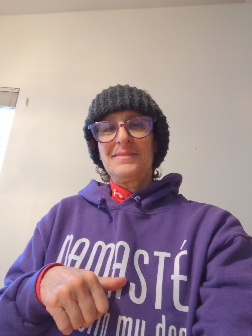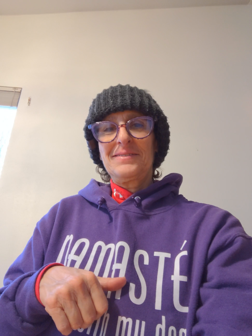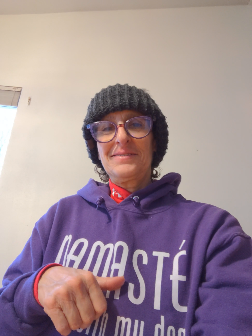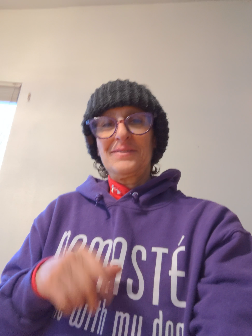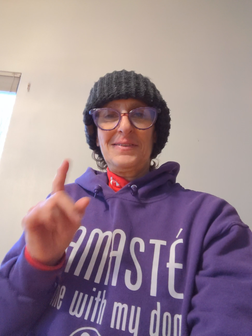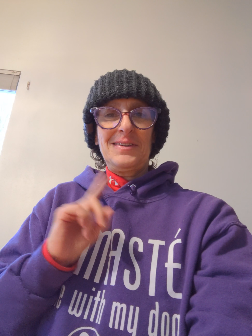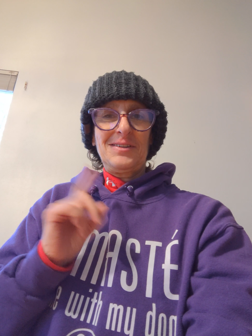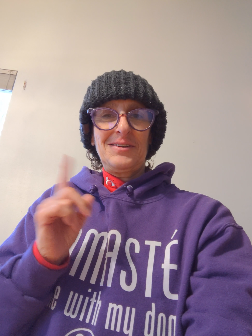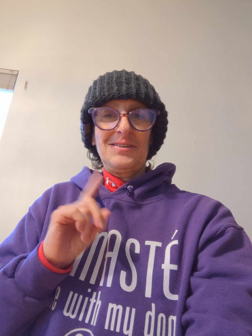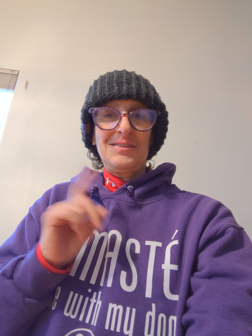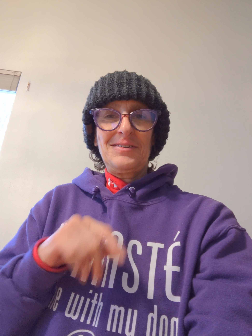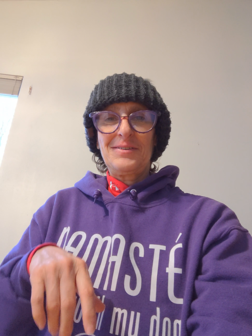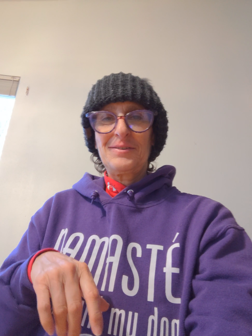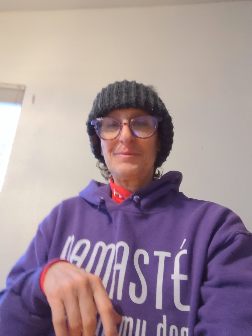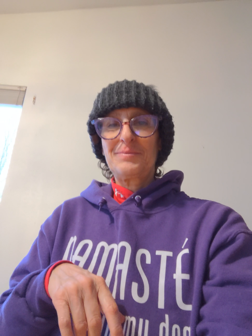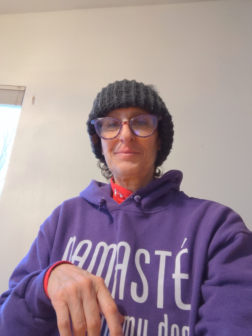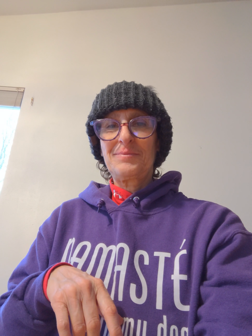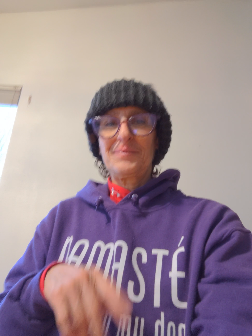where